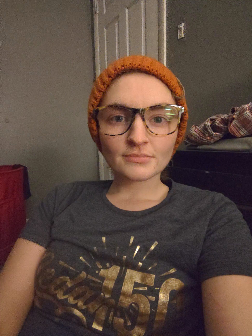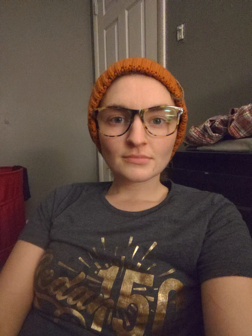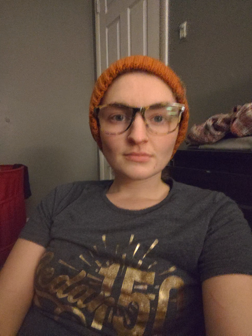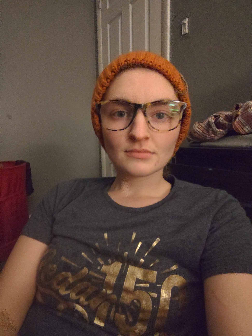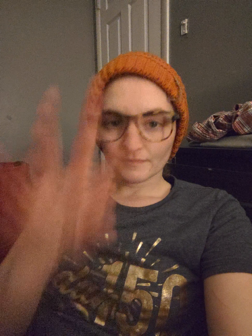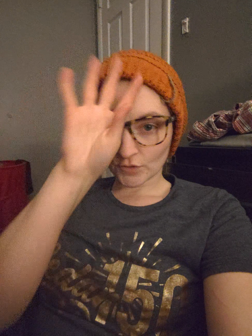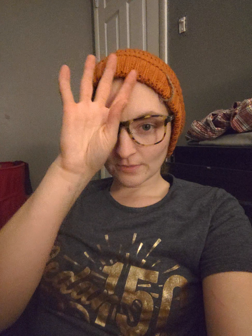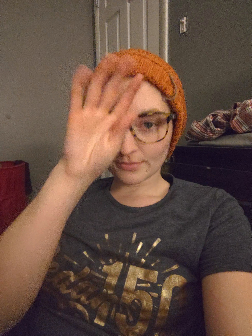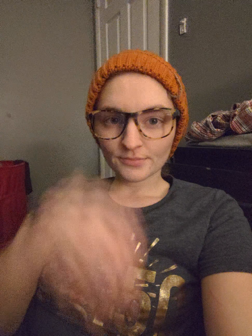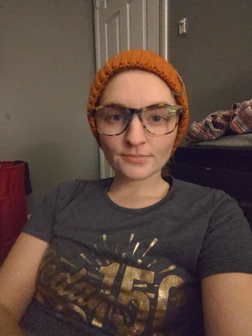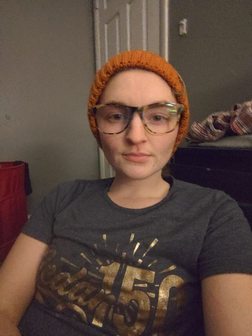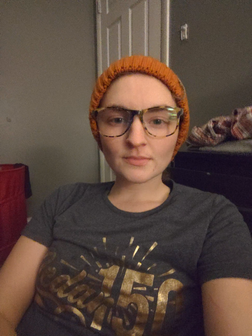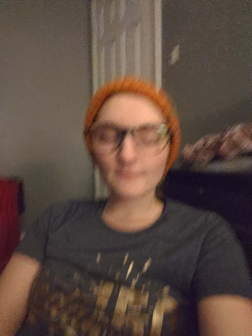fireman